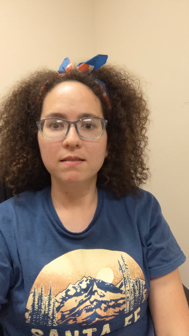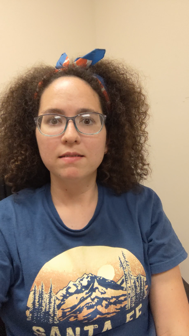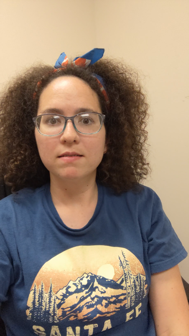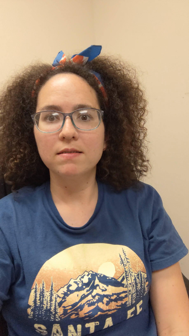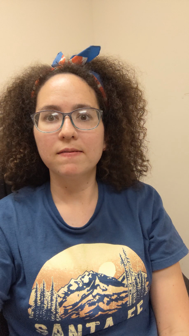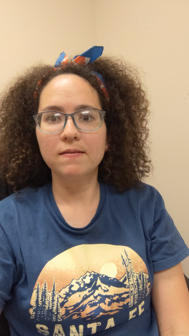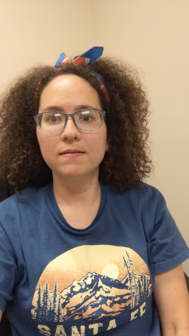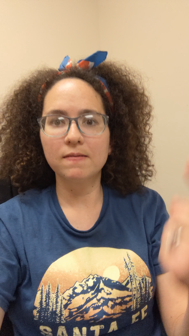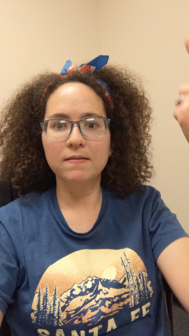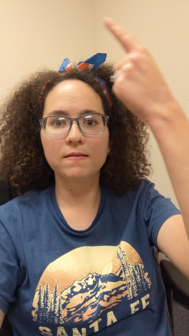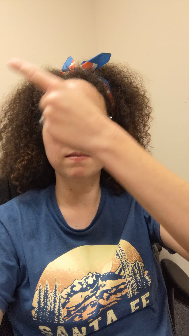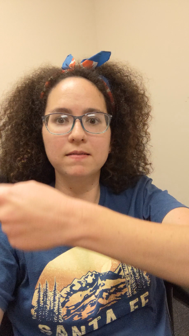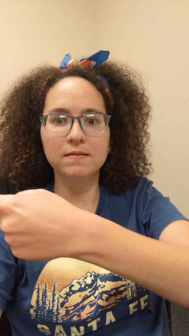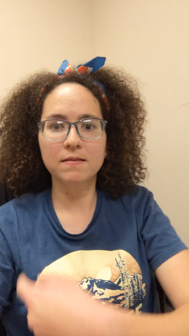day